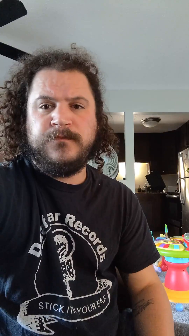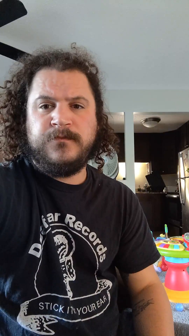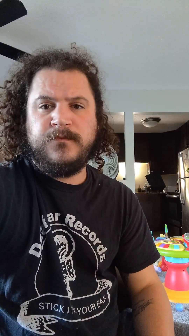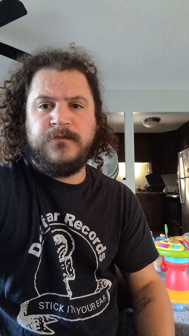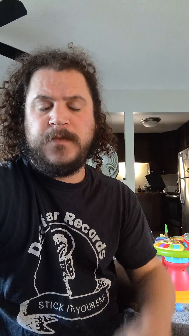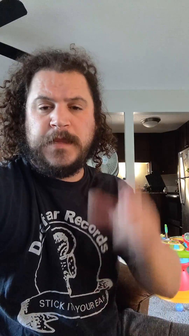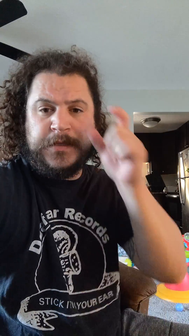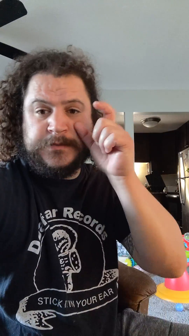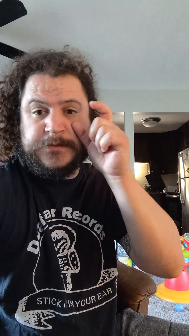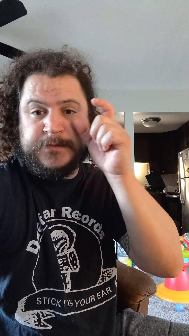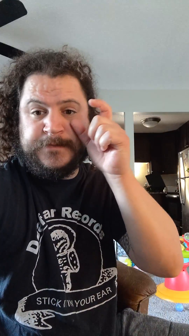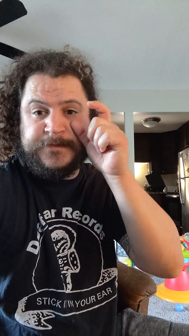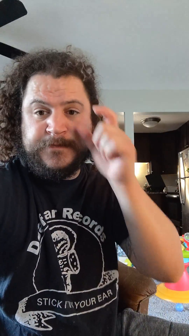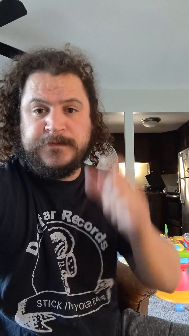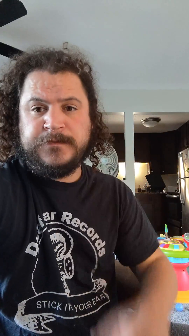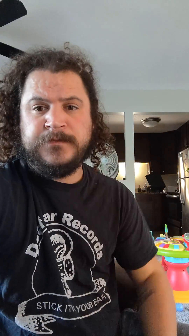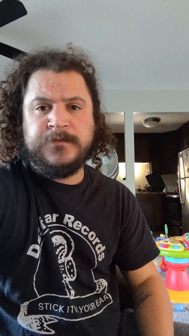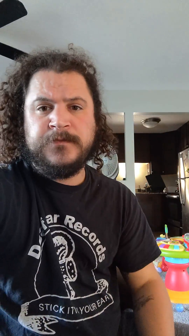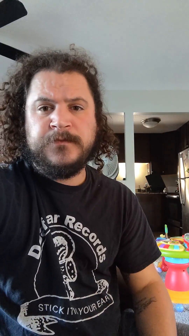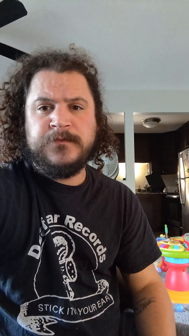glasses